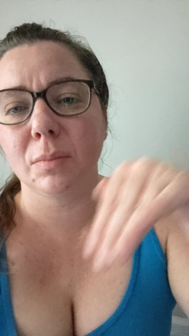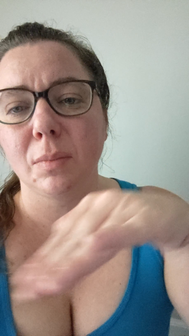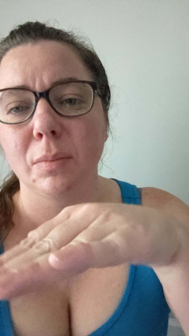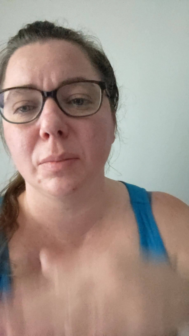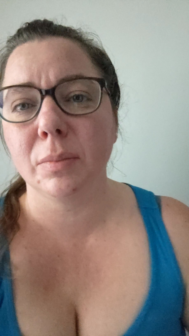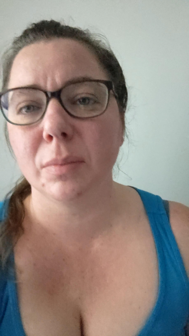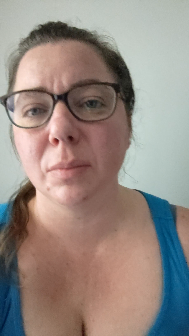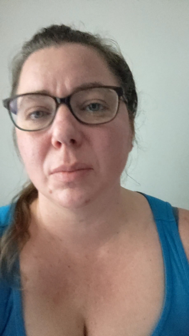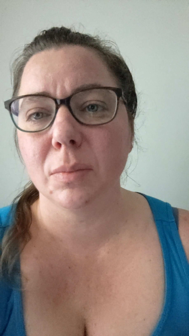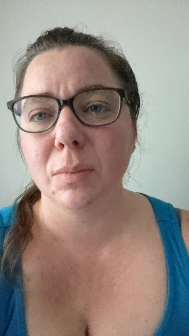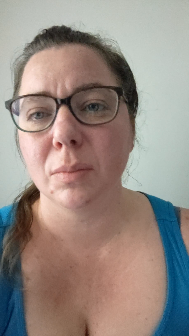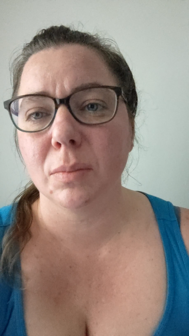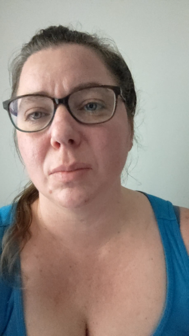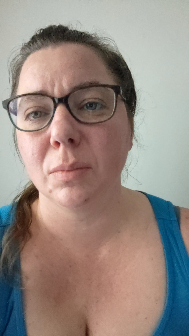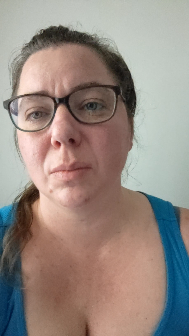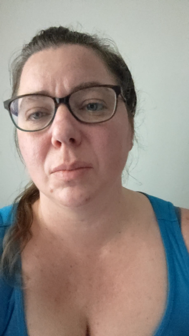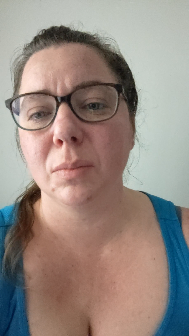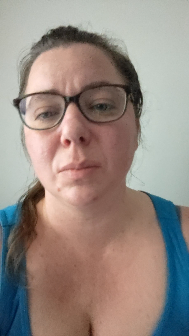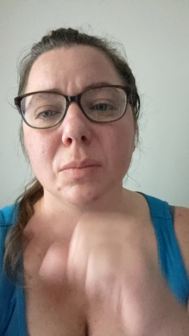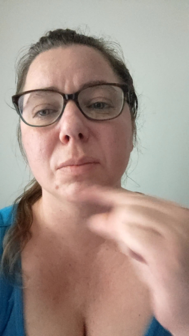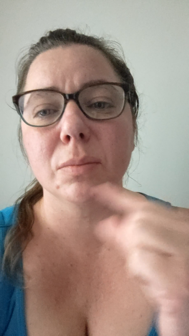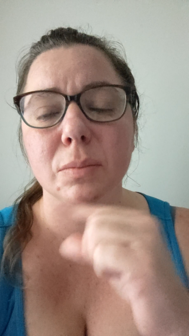glue